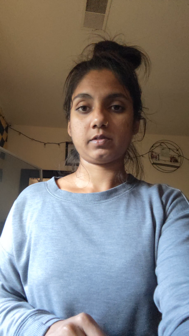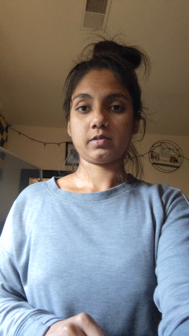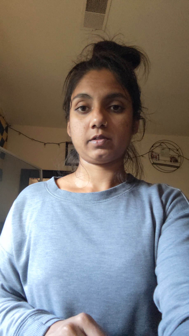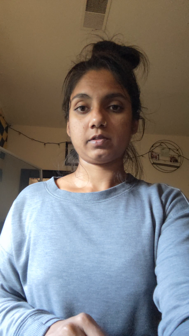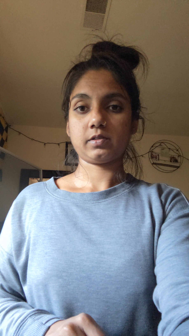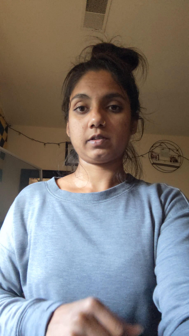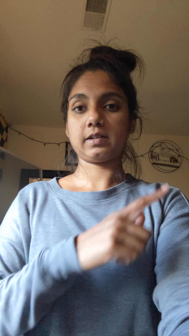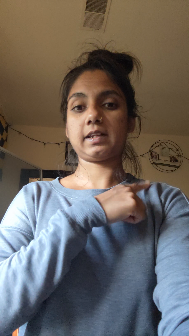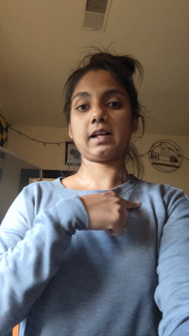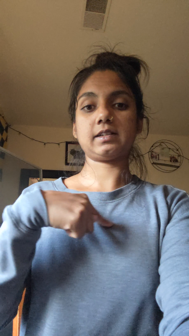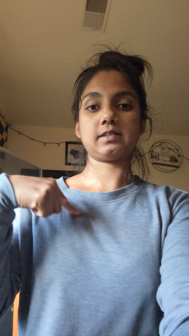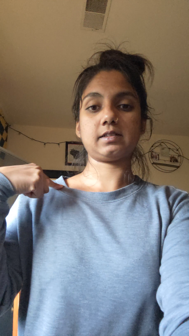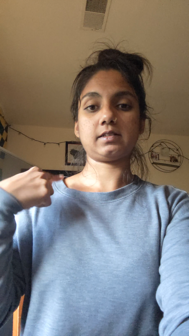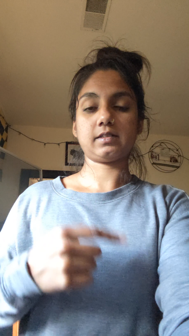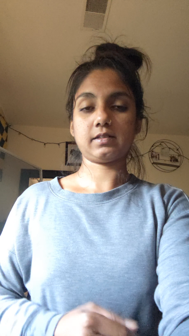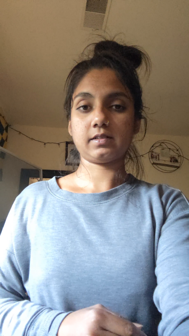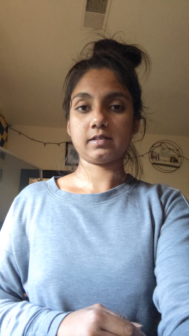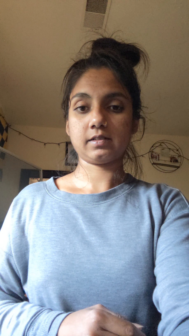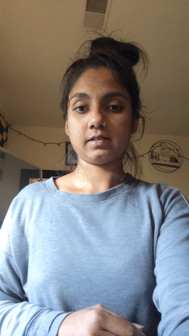necklace